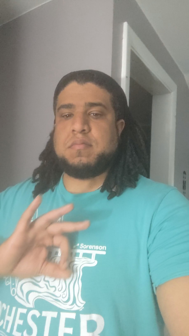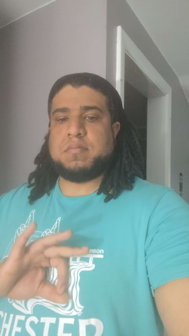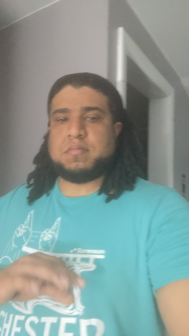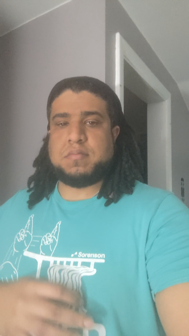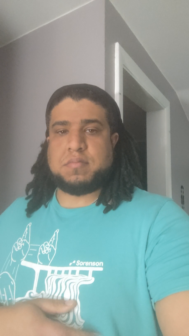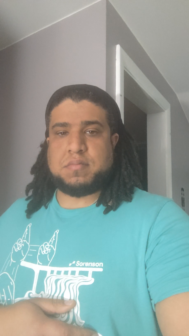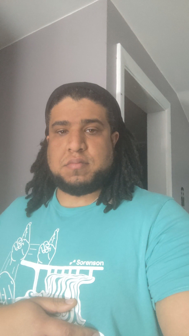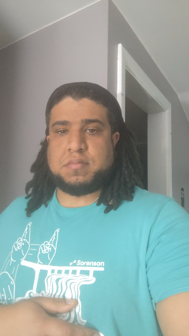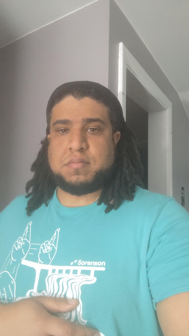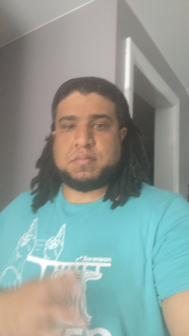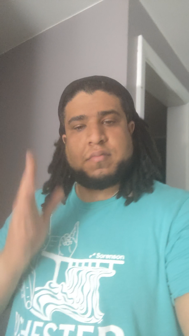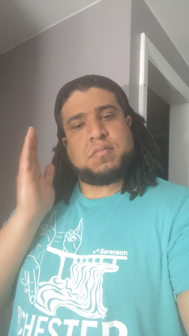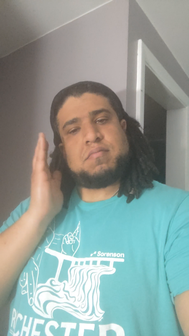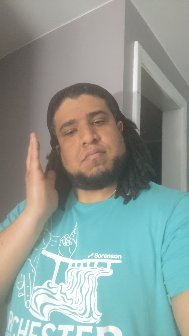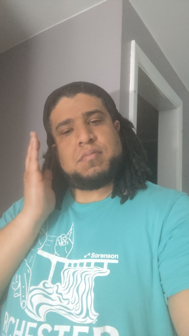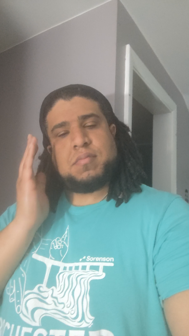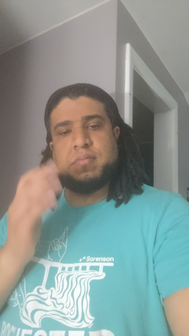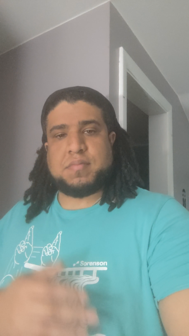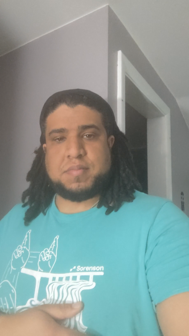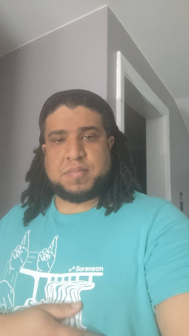pillow